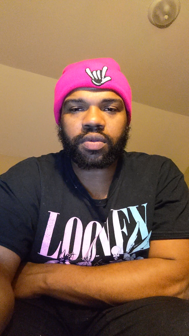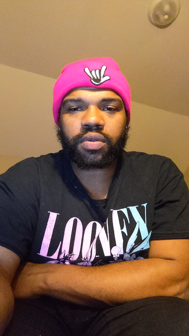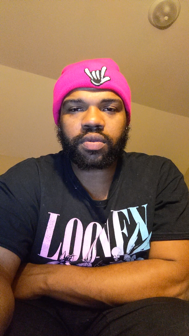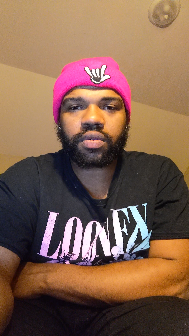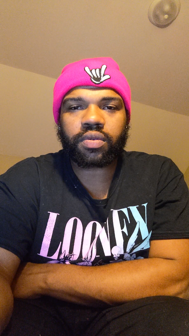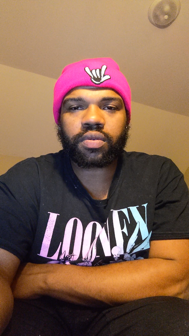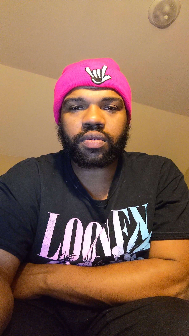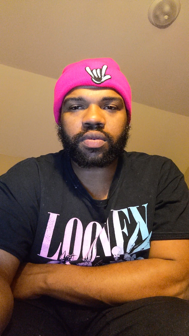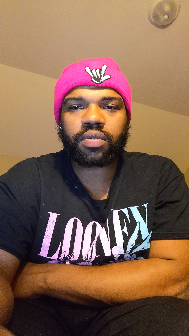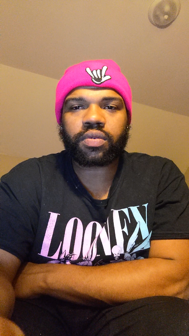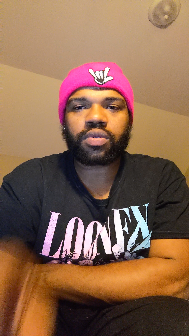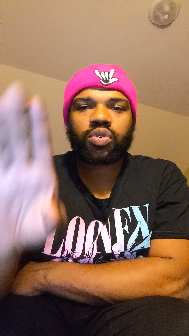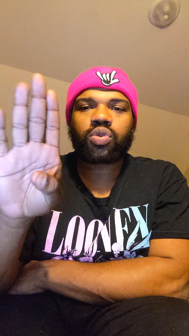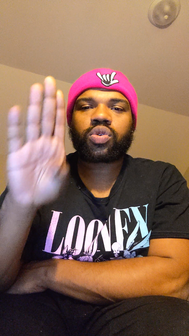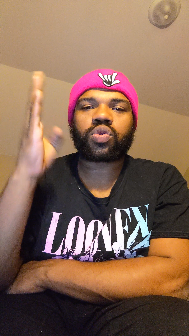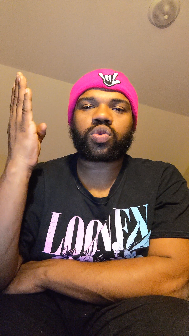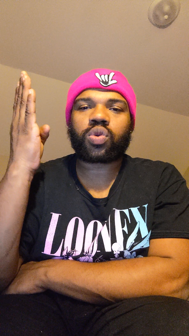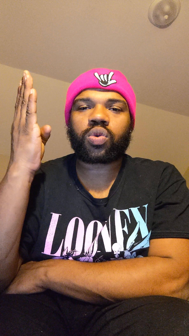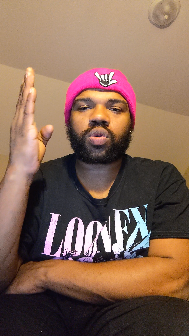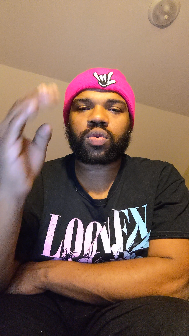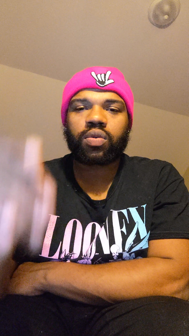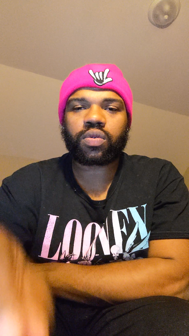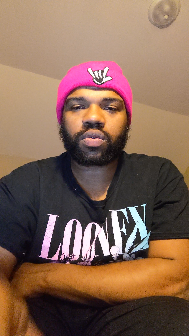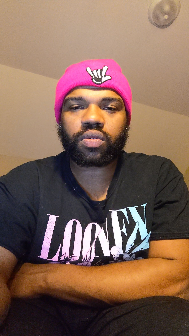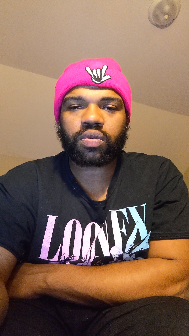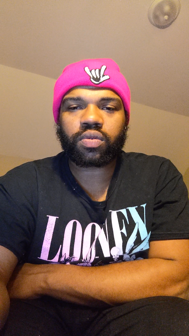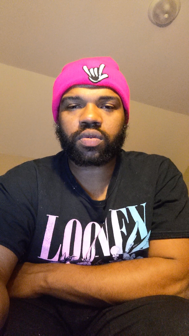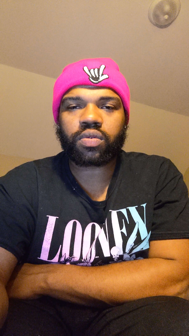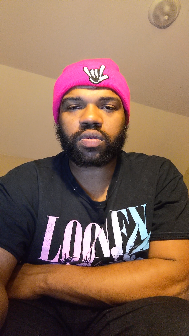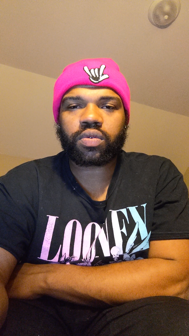door